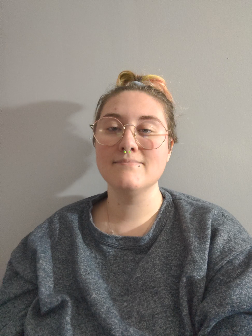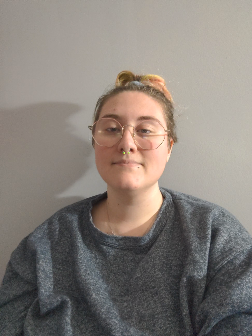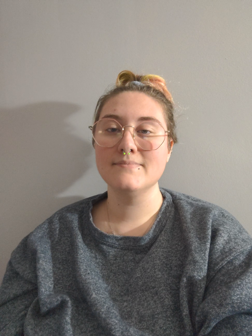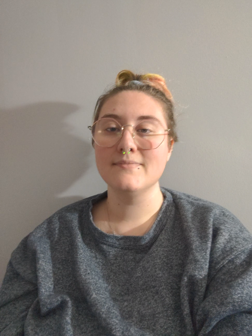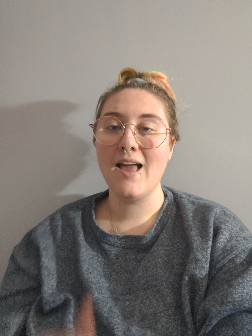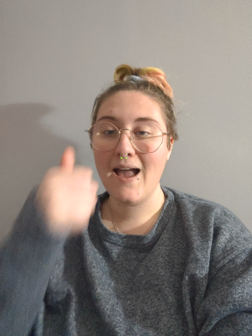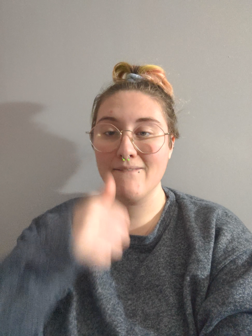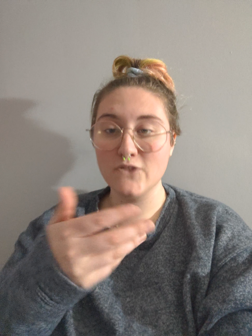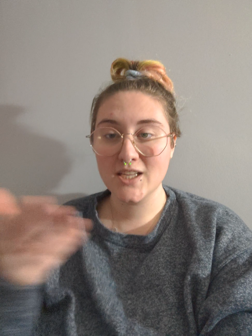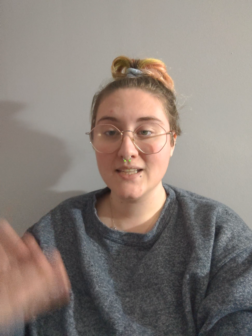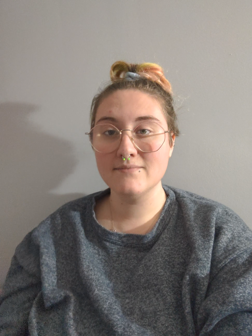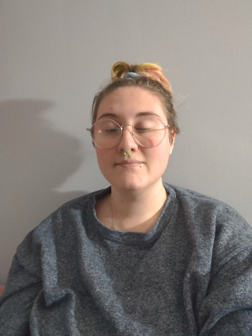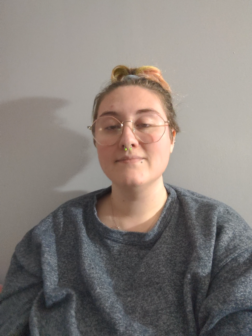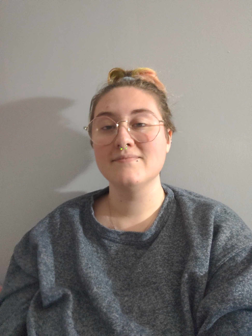every